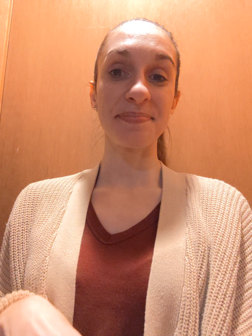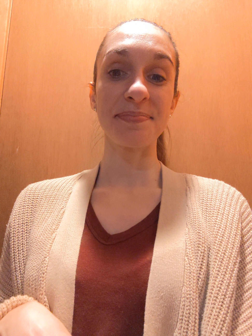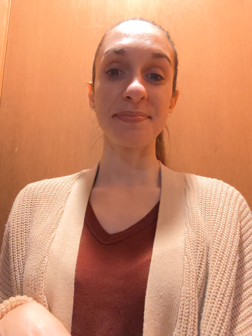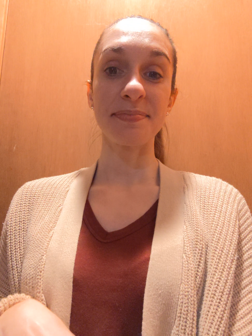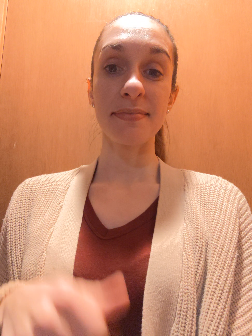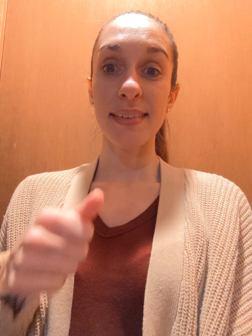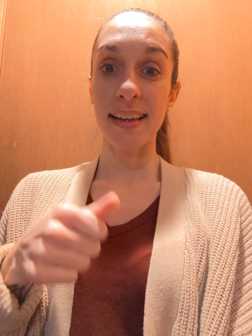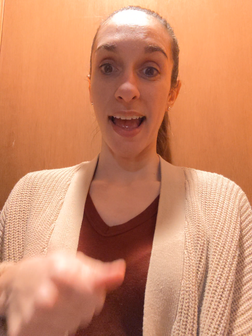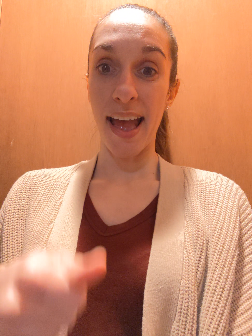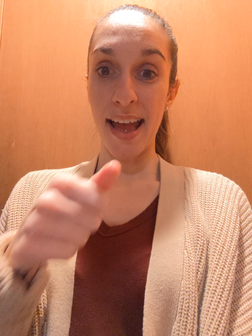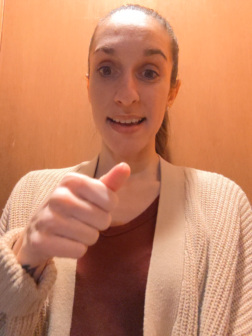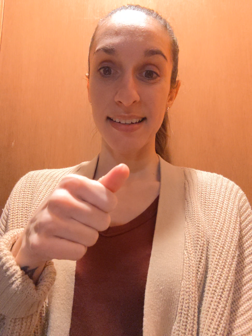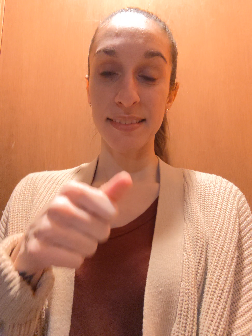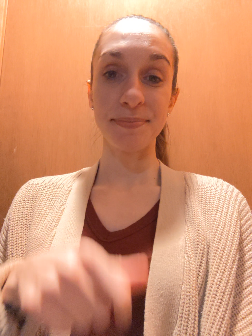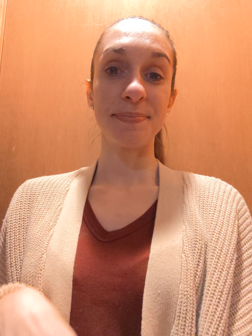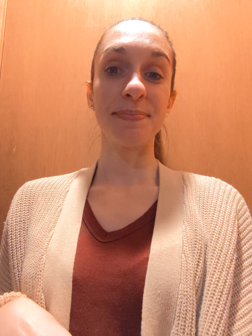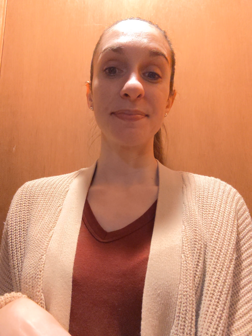hide